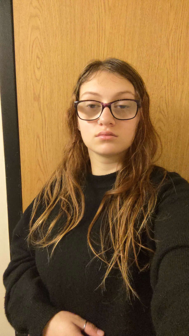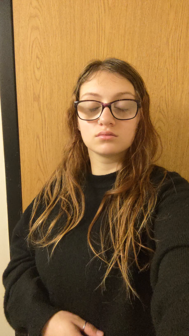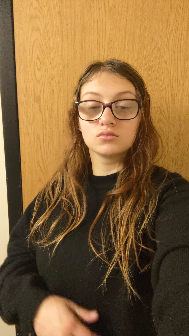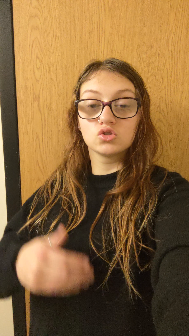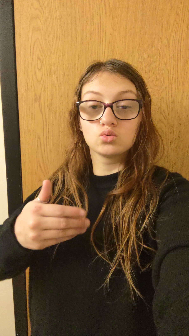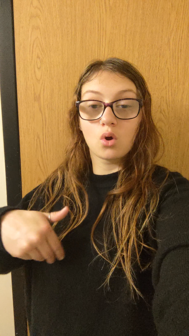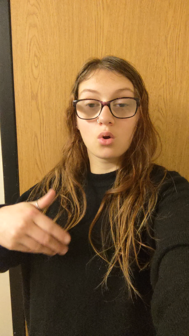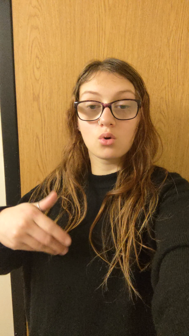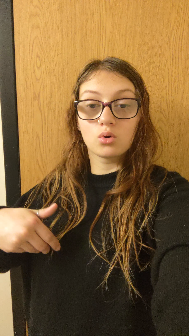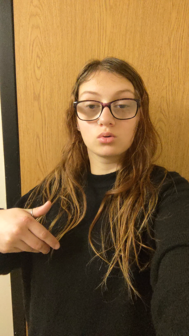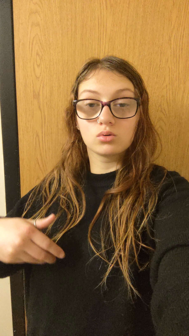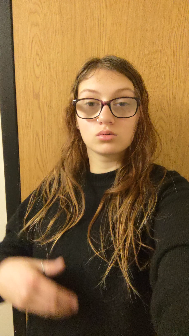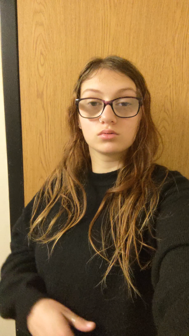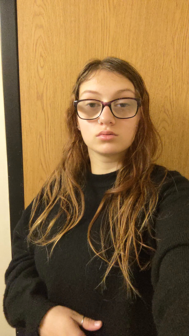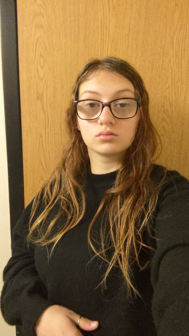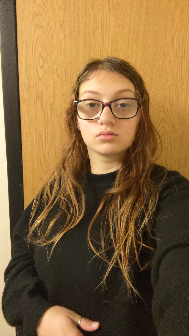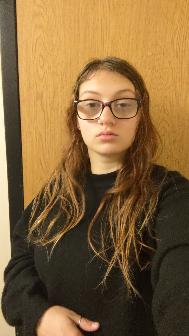shorts